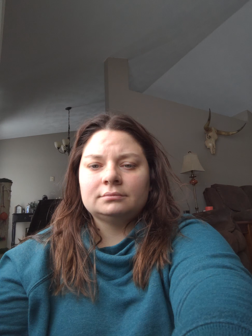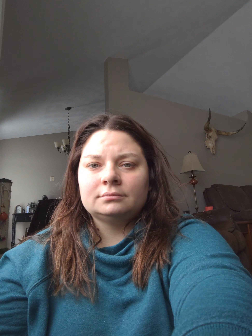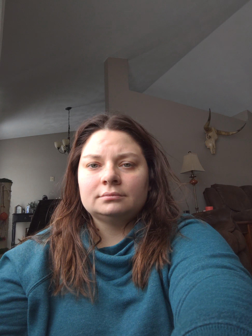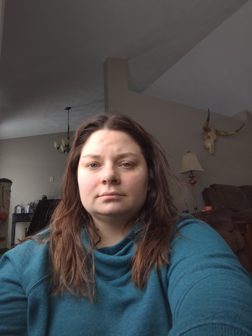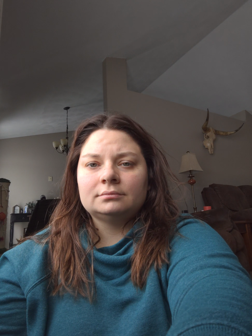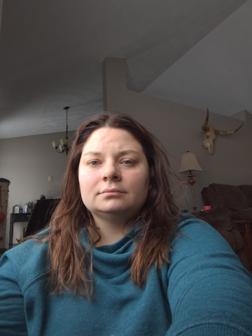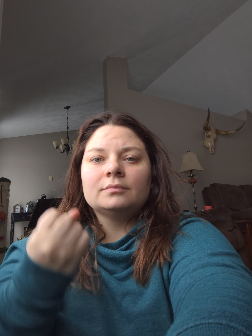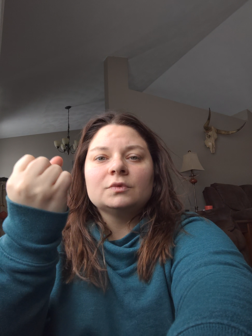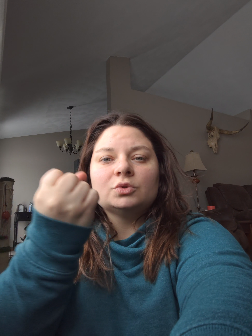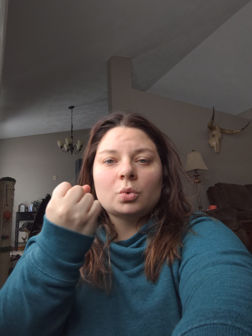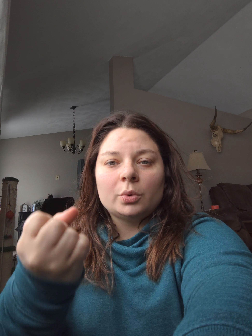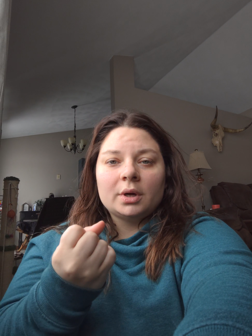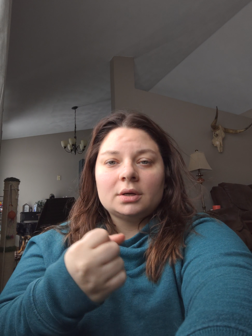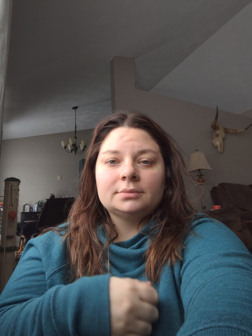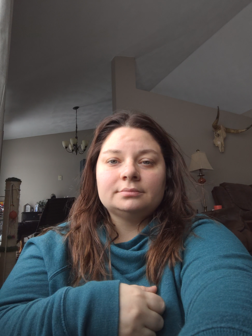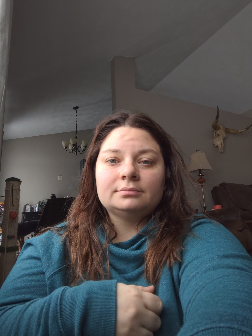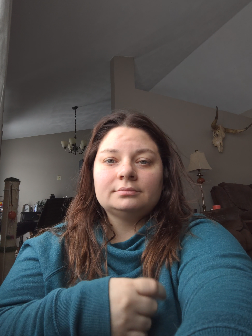drawer